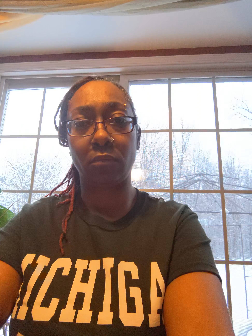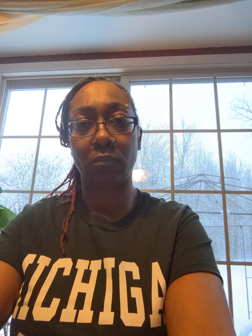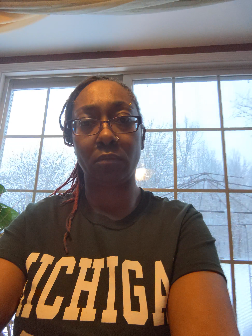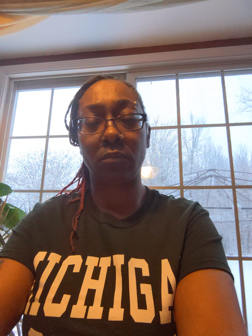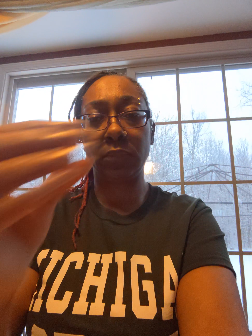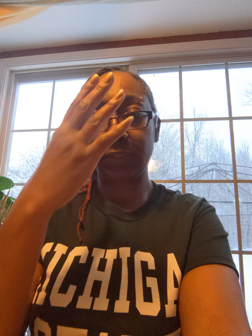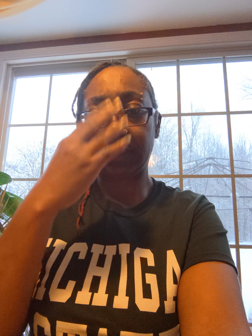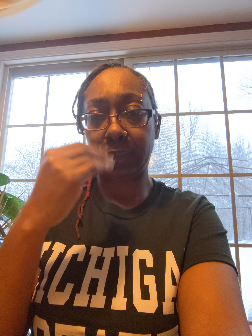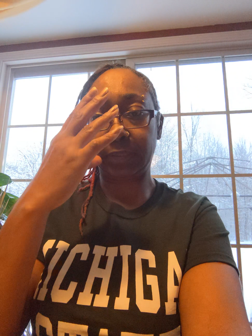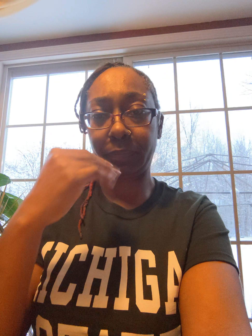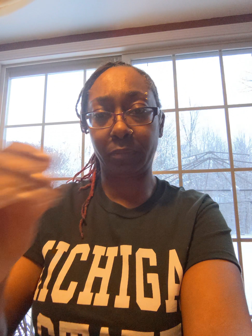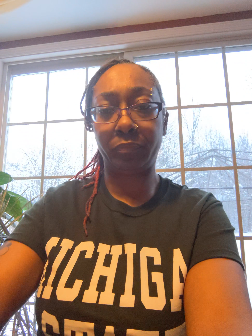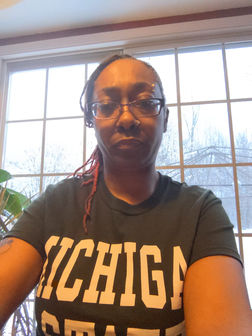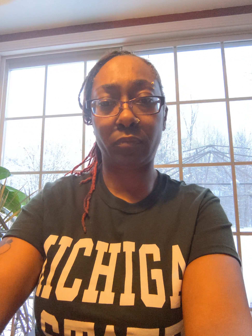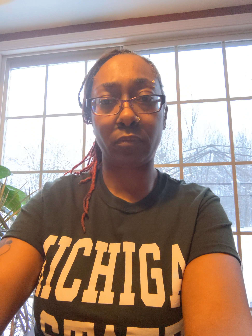sleep